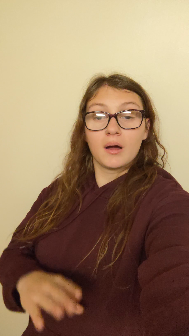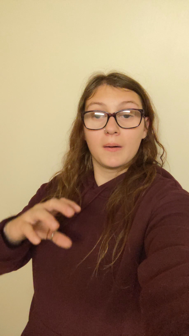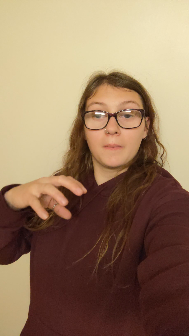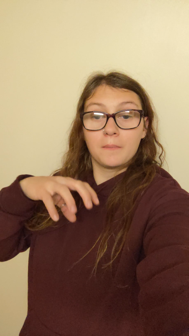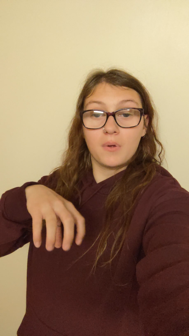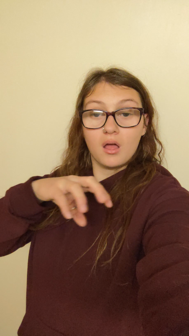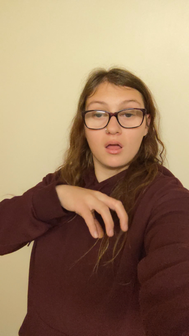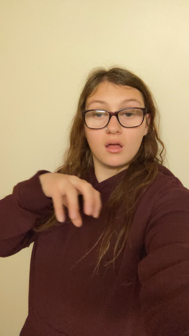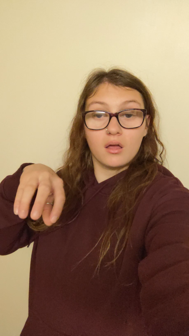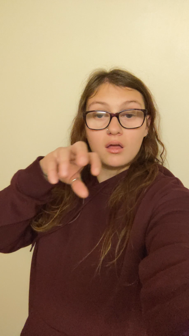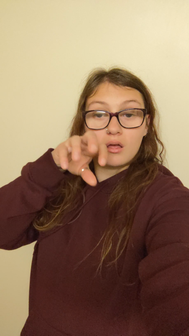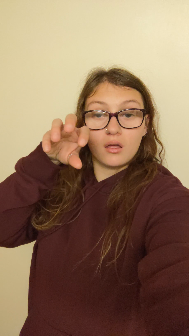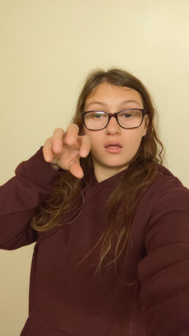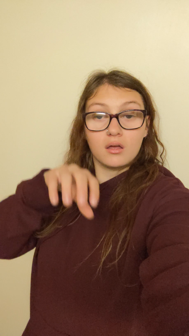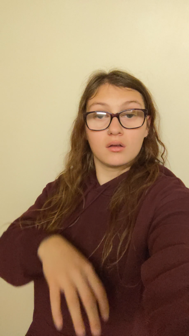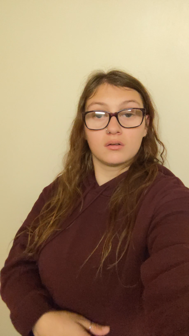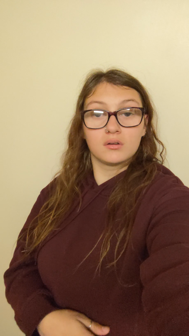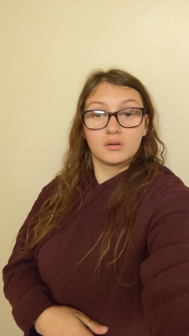block